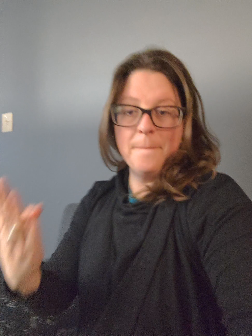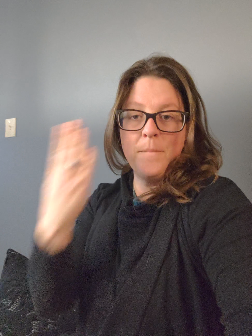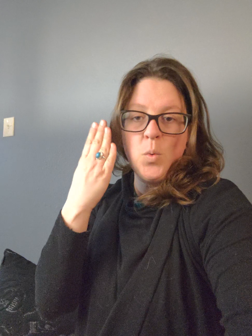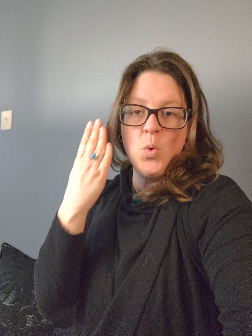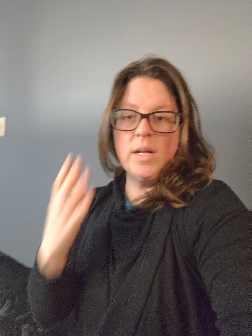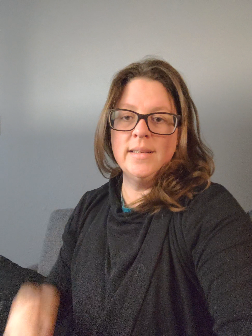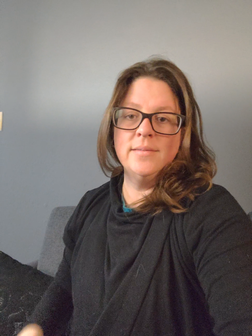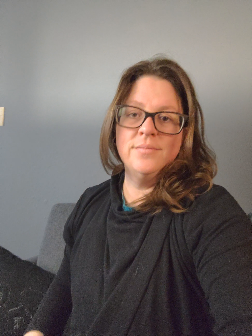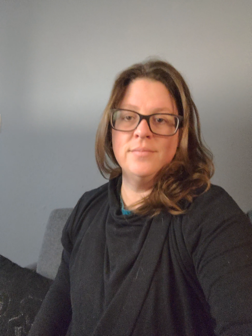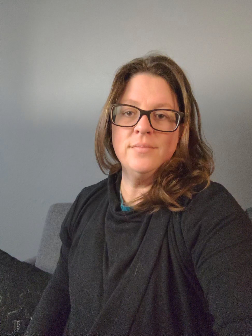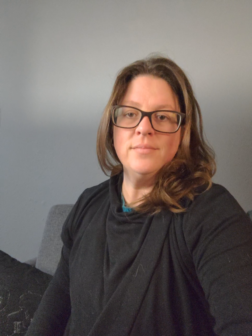morning